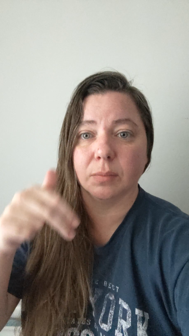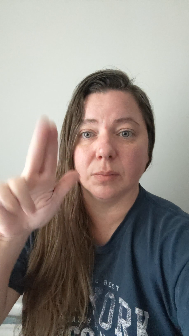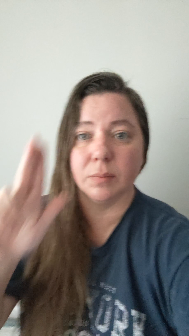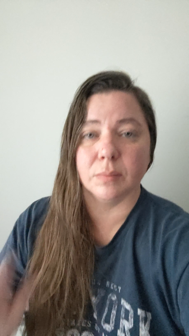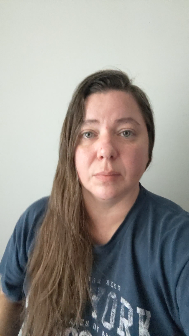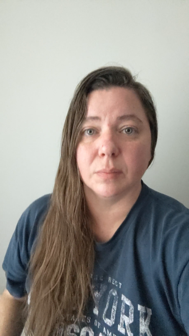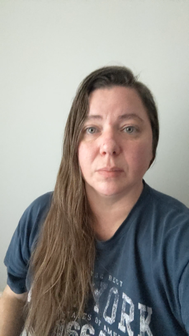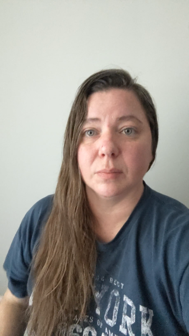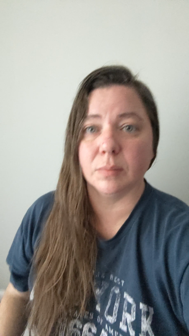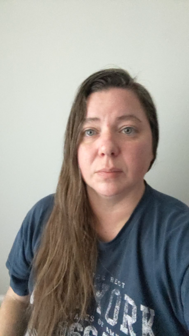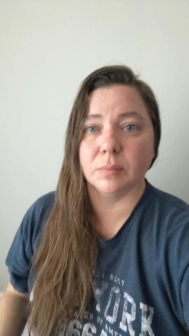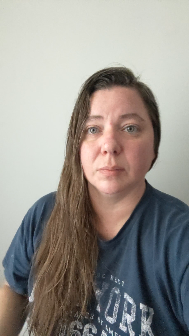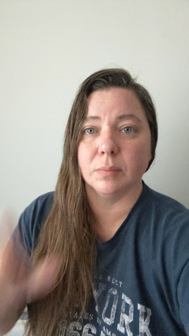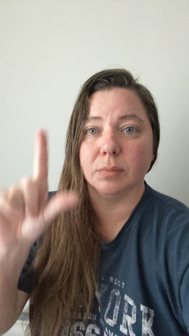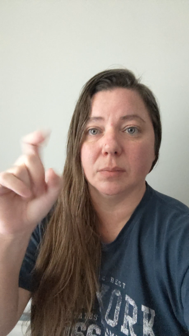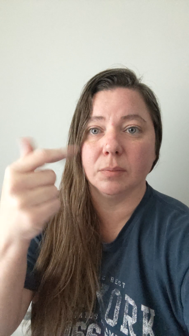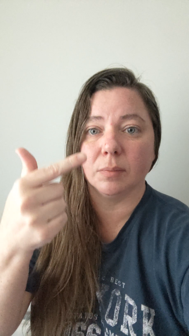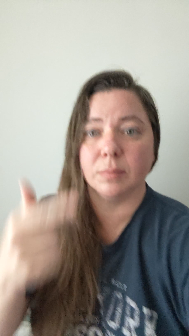leg